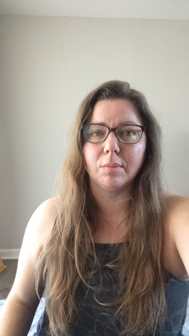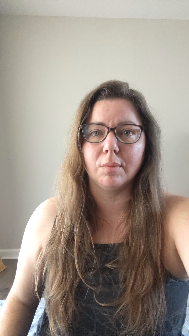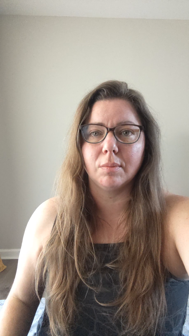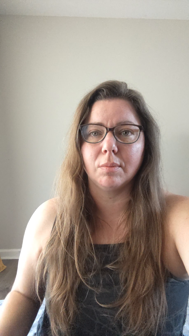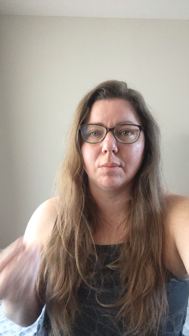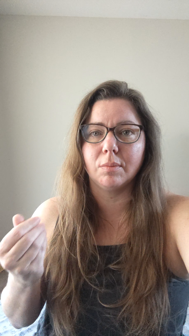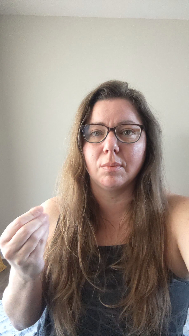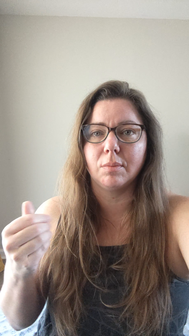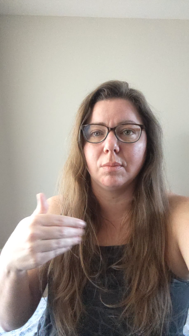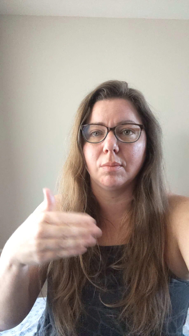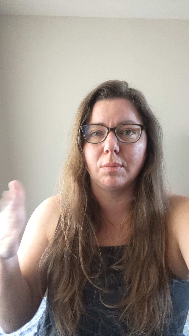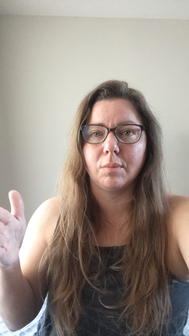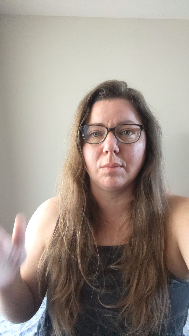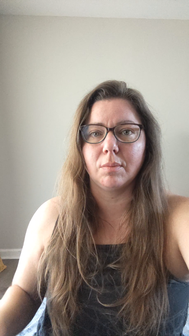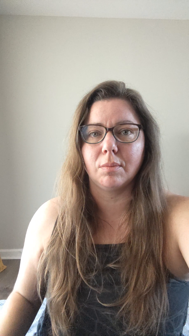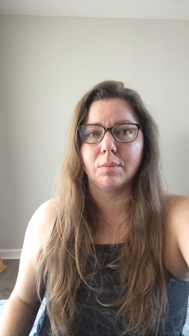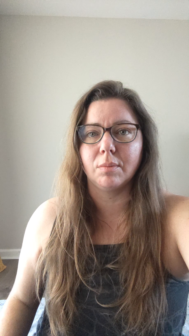sandbox